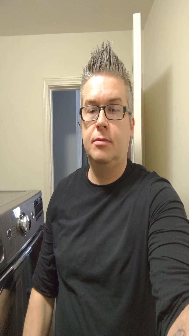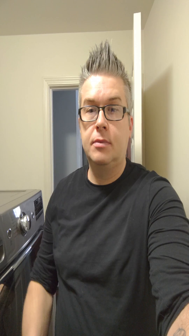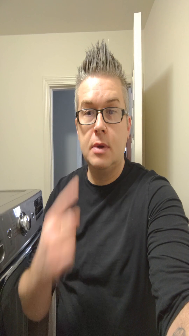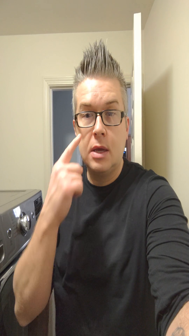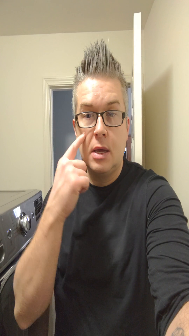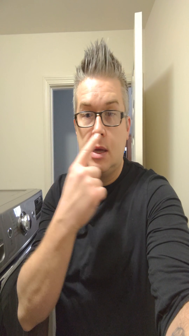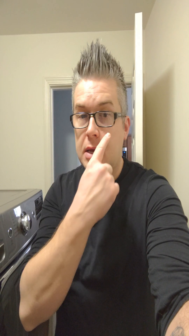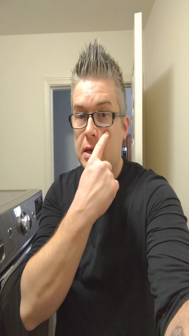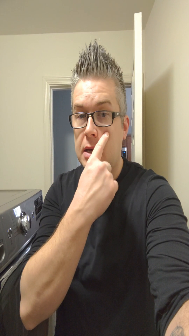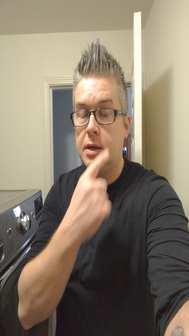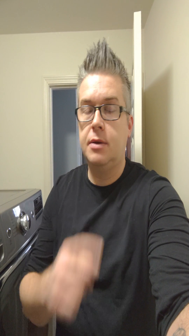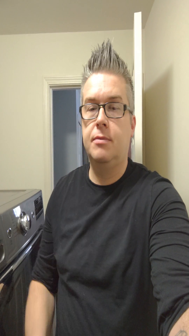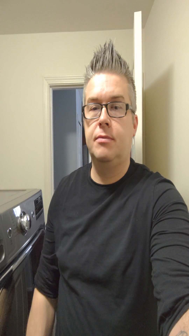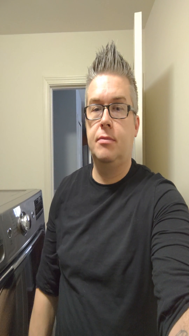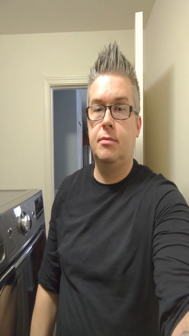eye